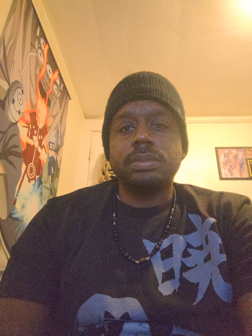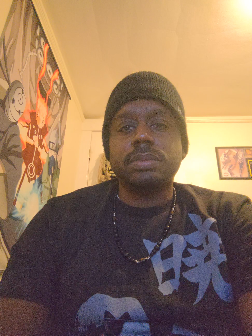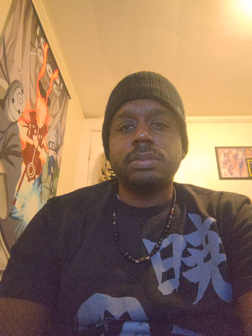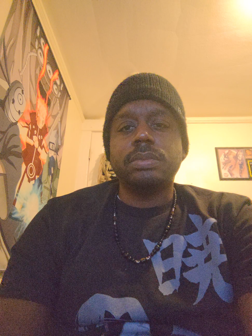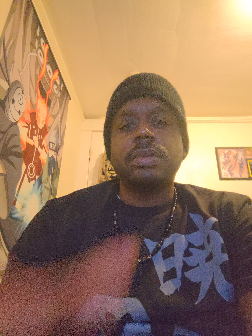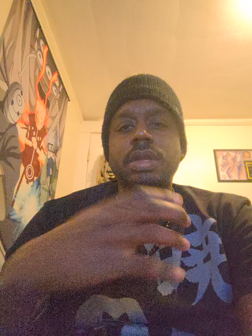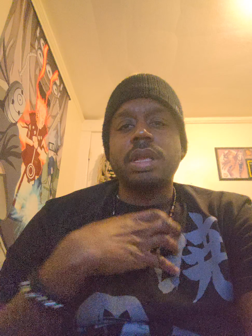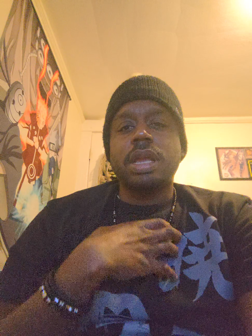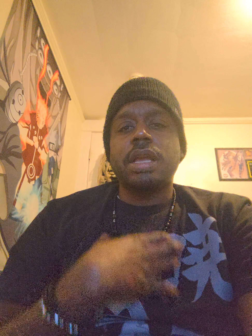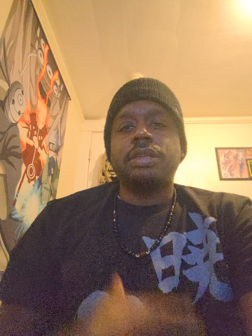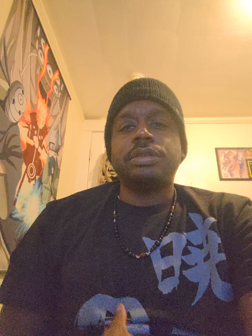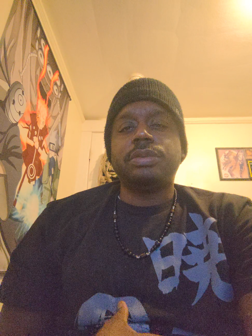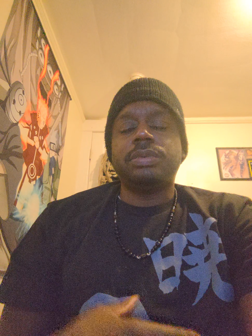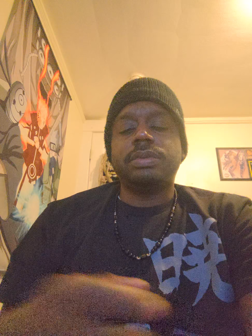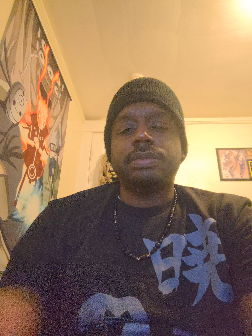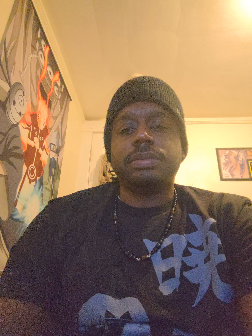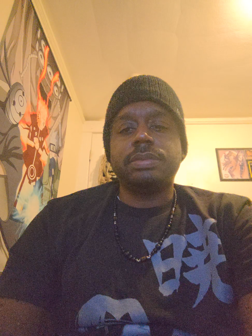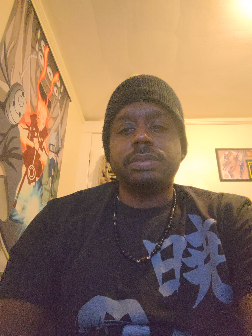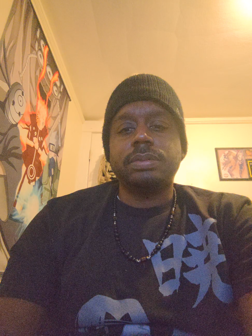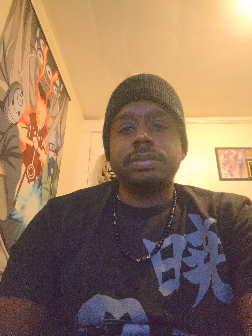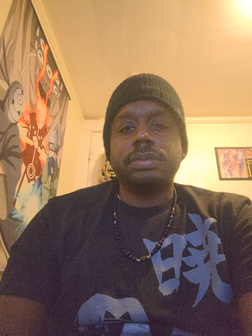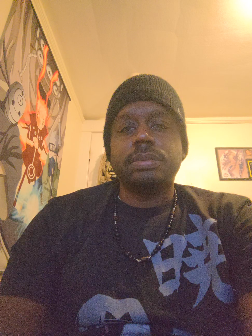hungry